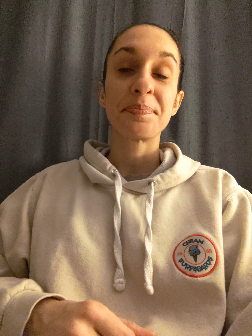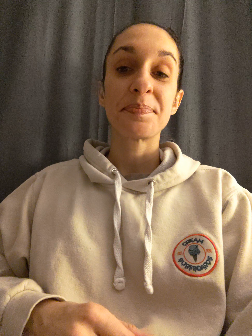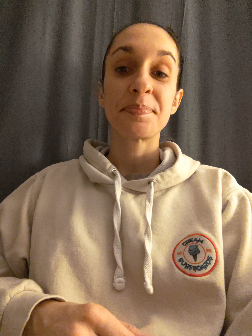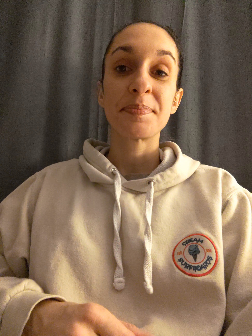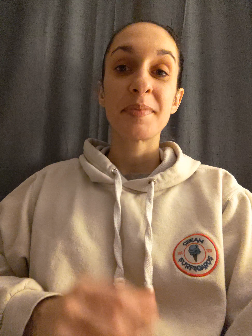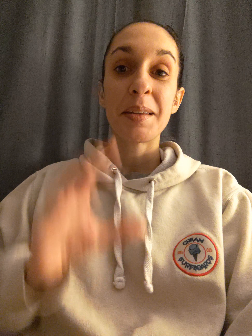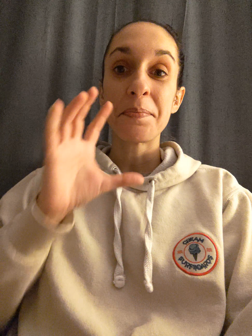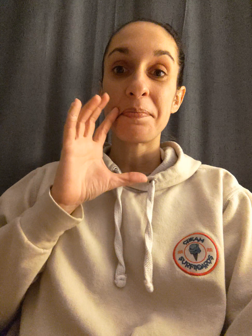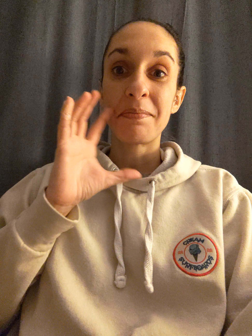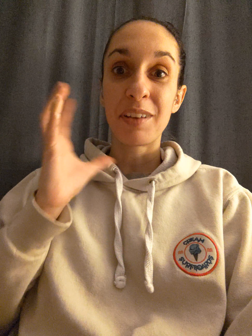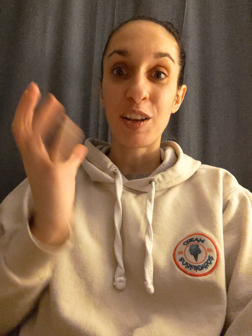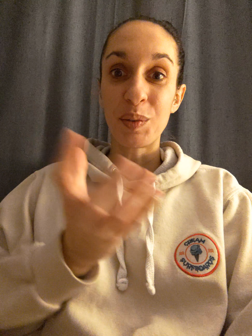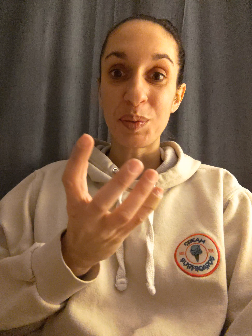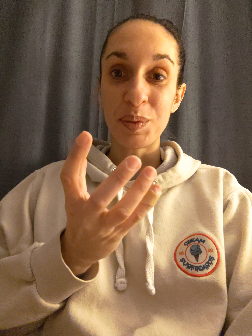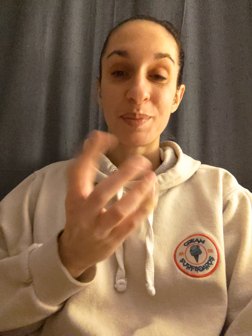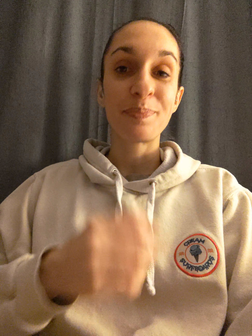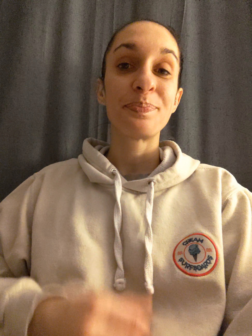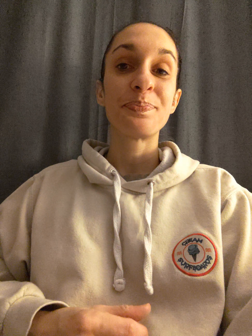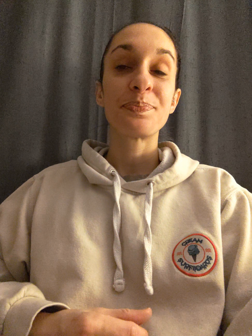balloon